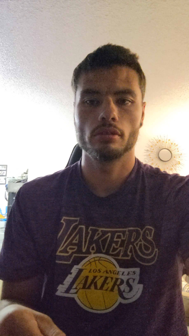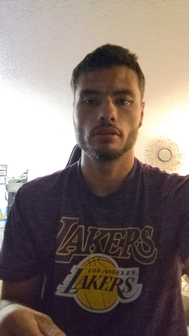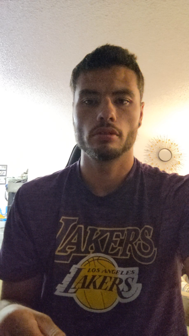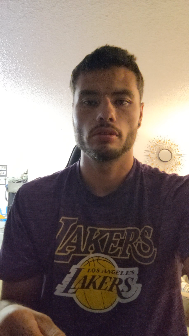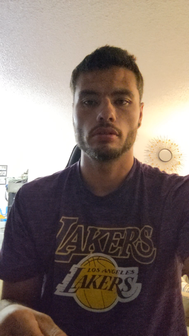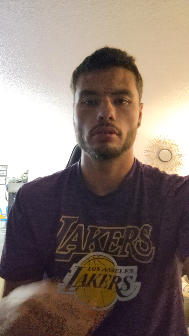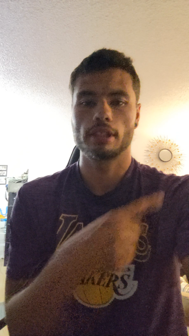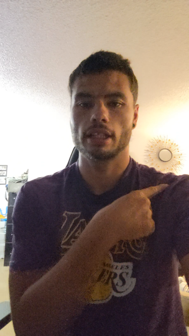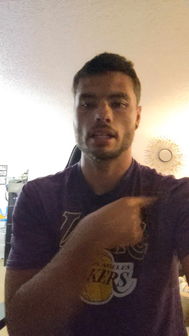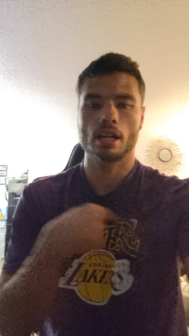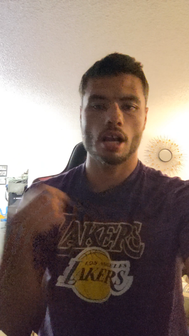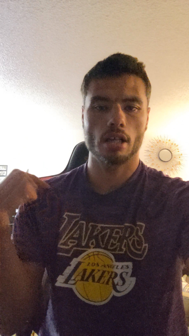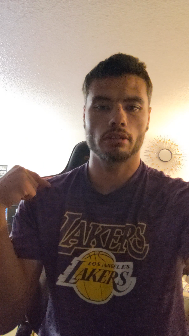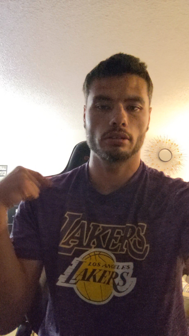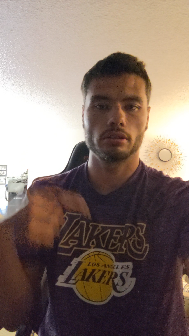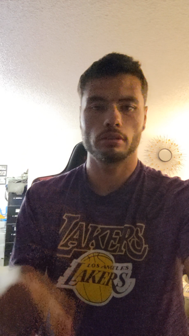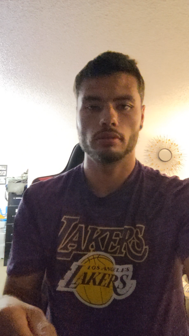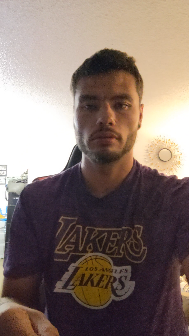necklace